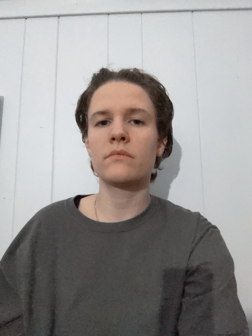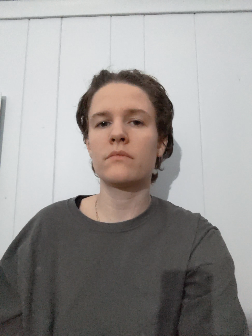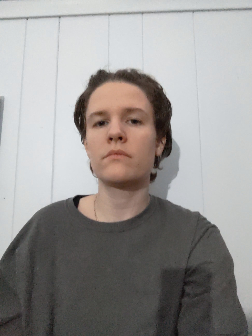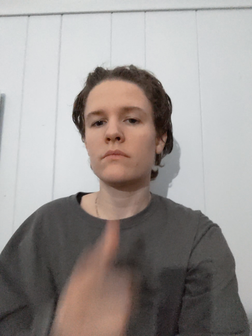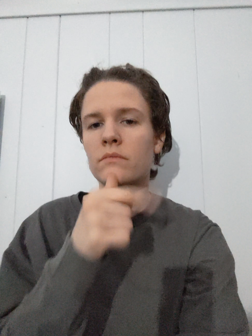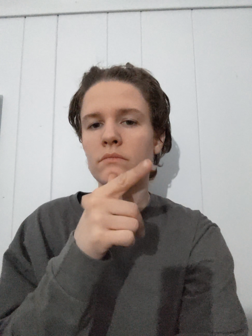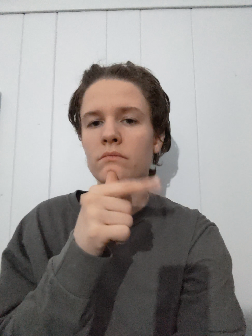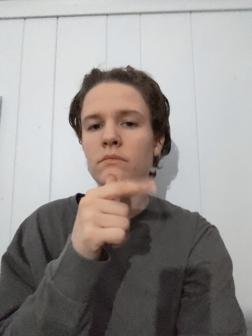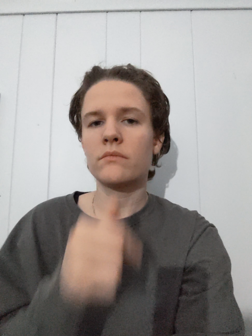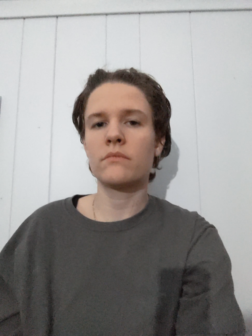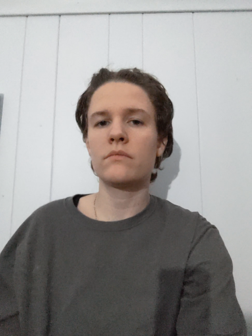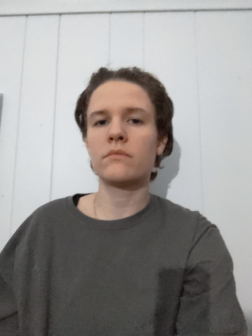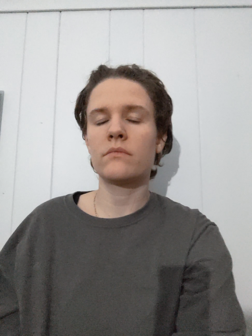who